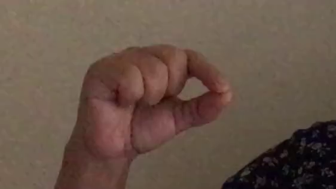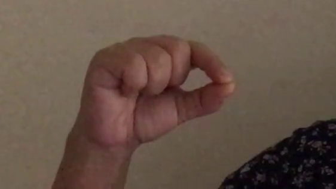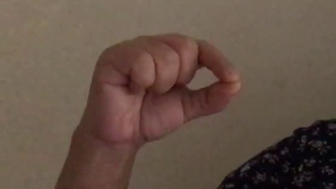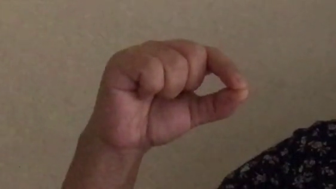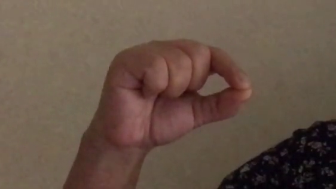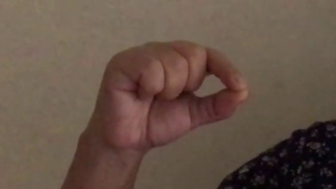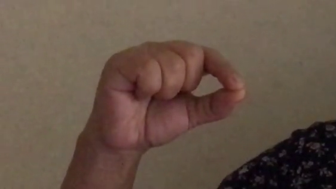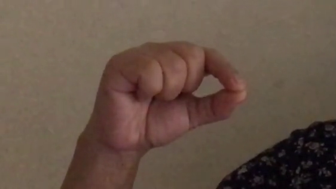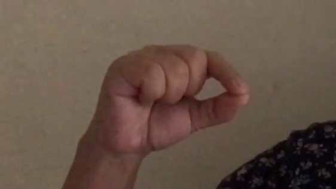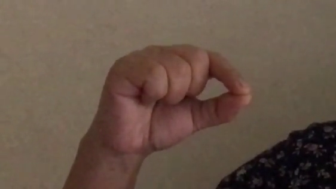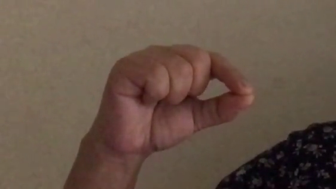क्ष